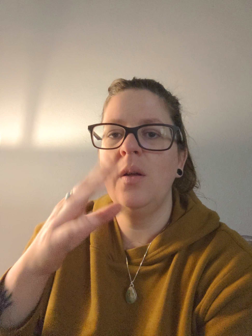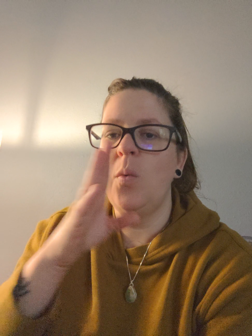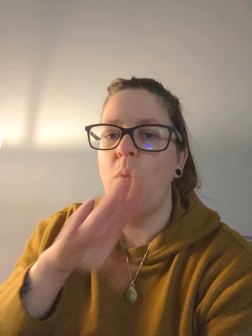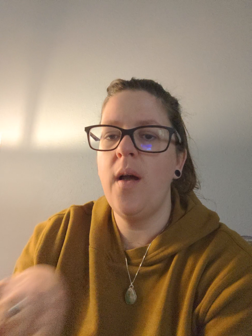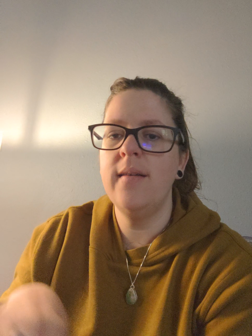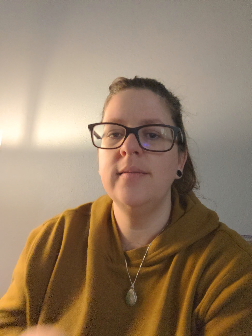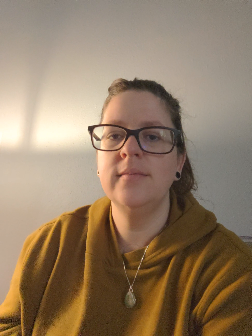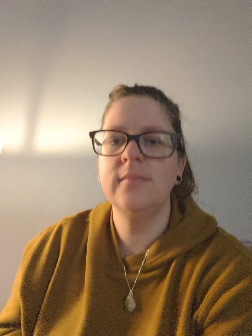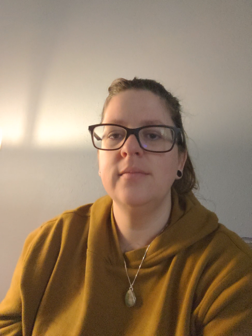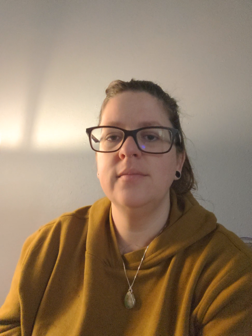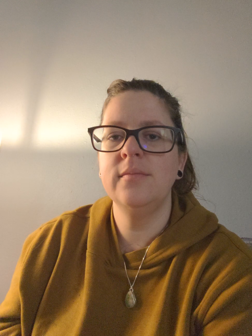quiet